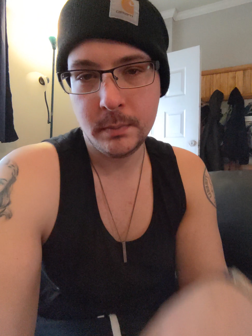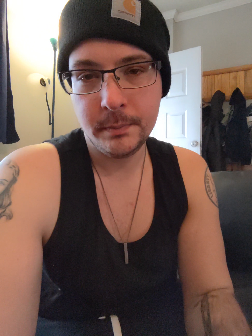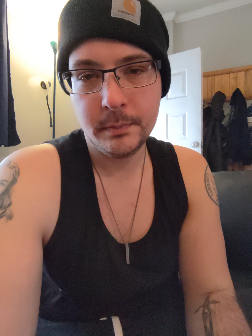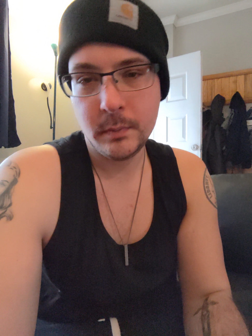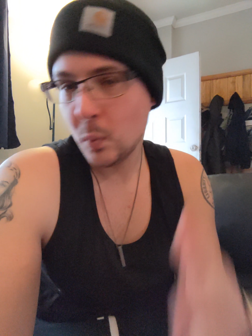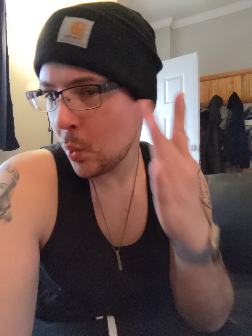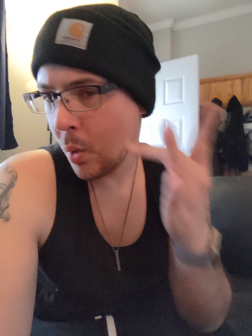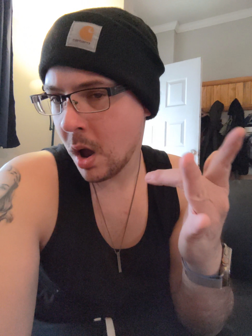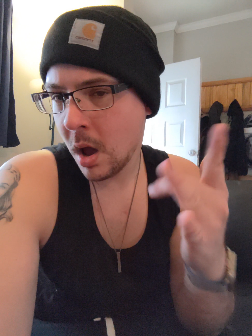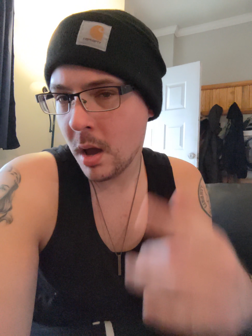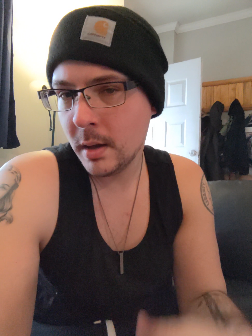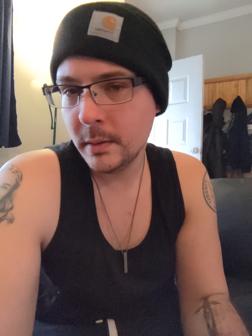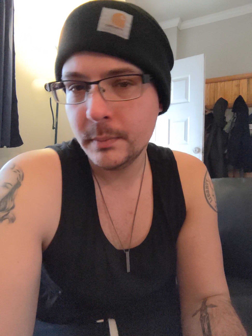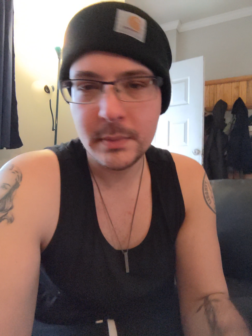why